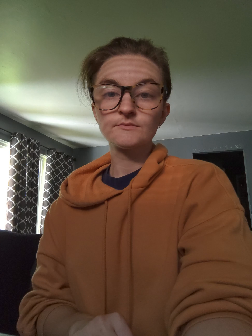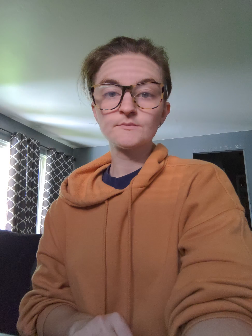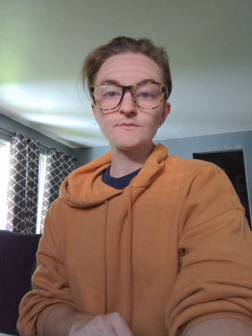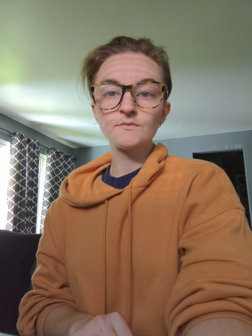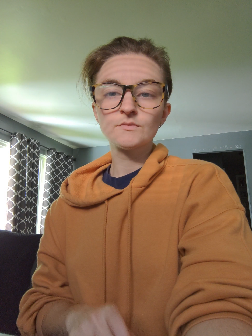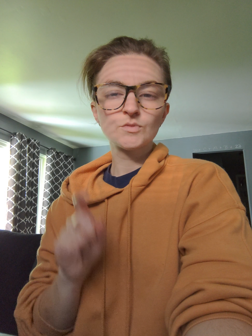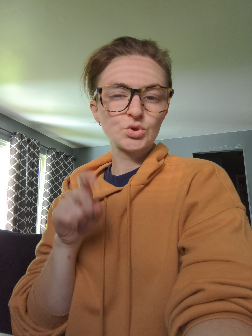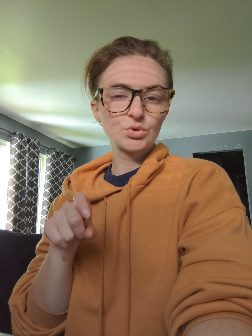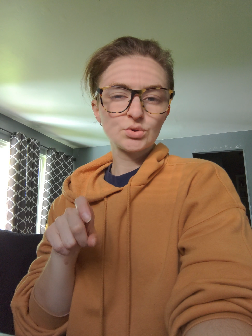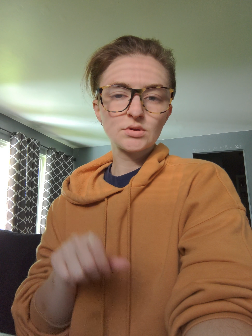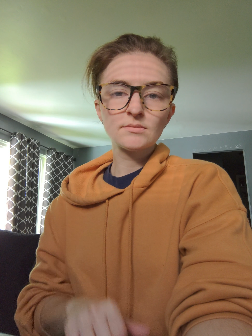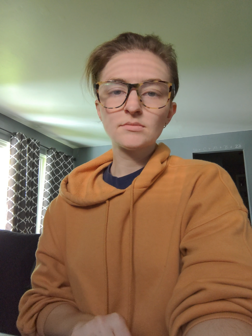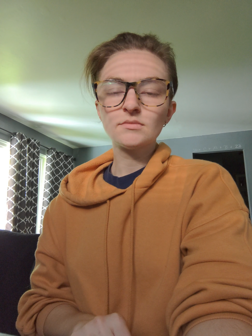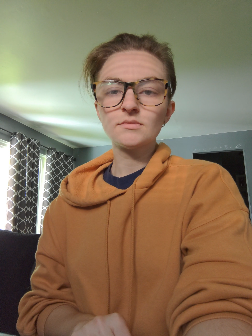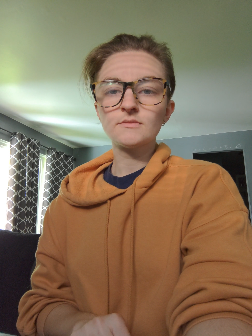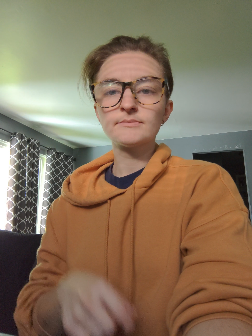should